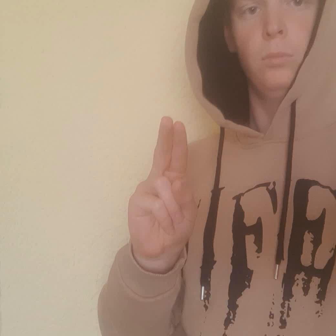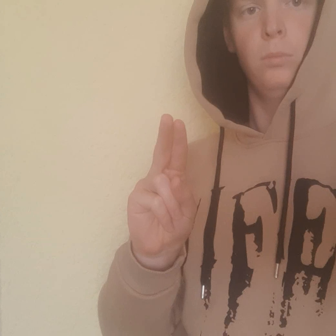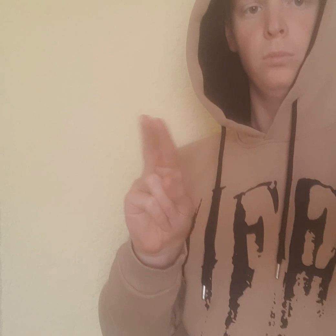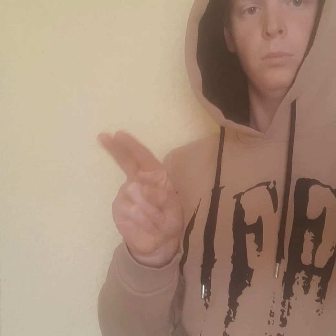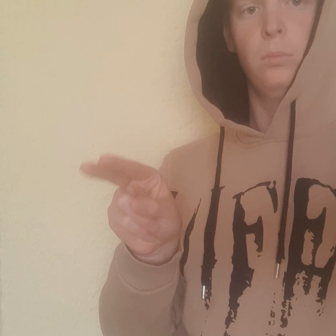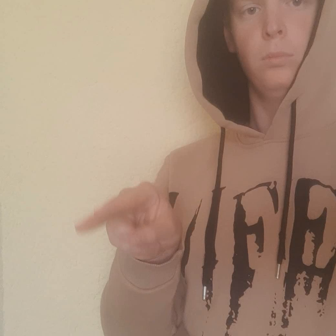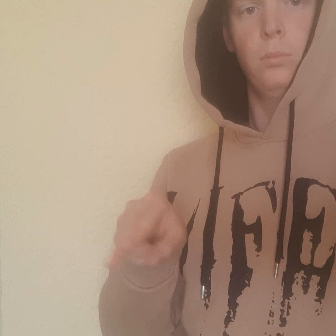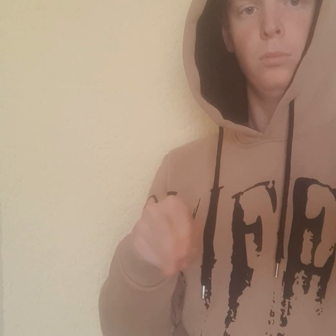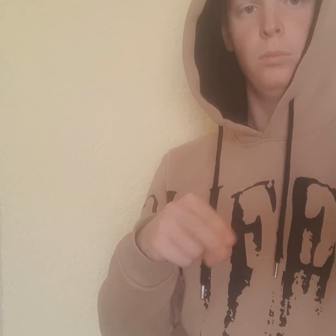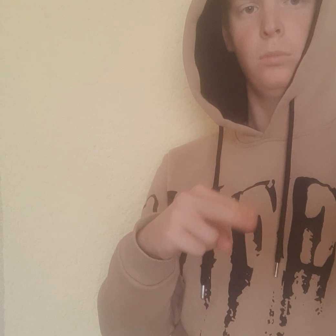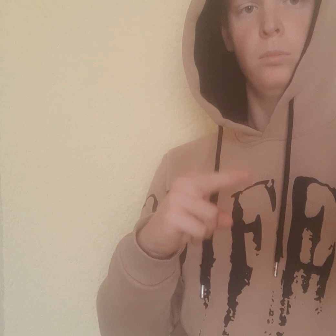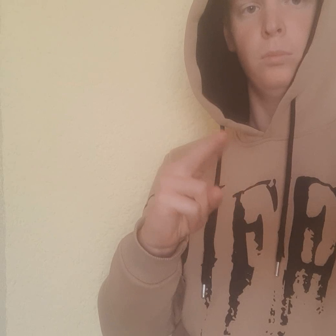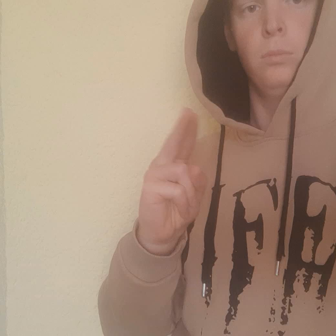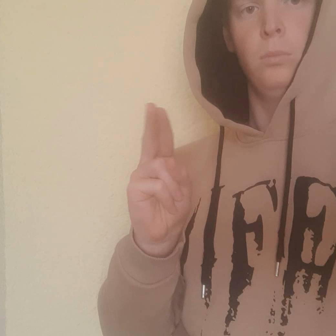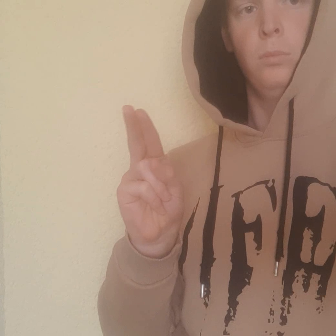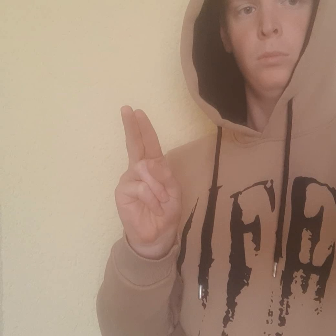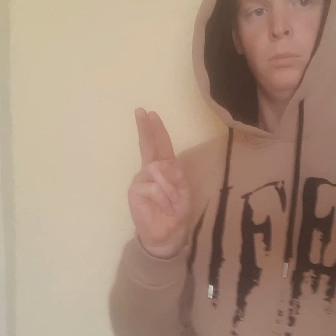Д